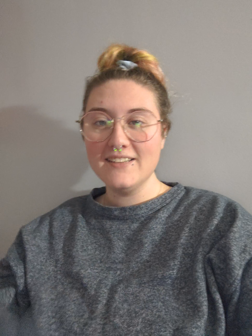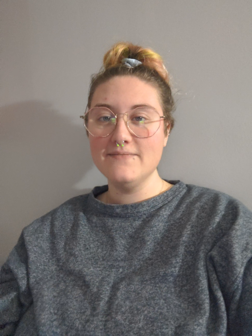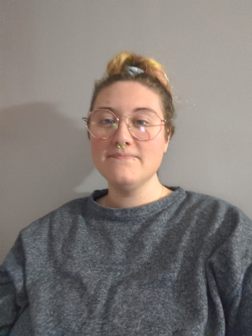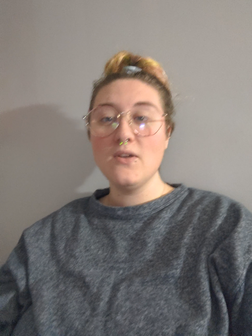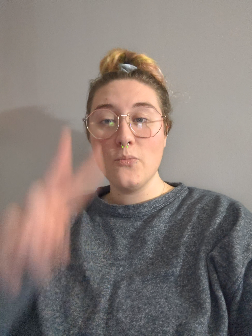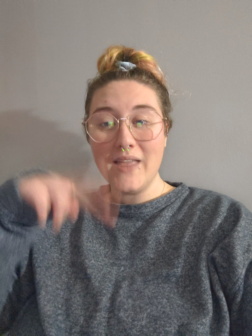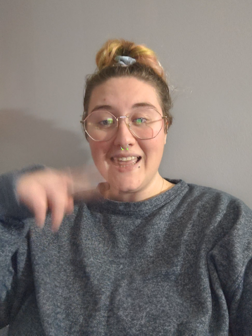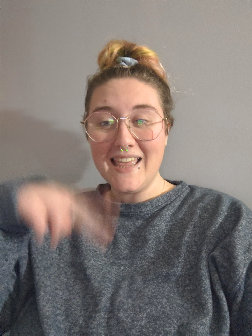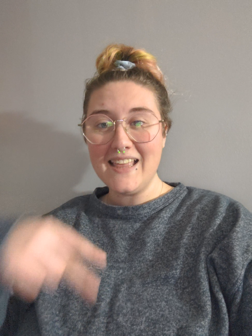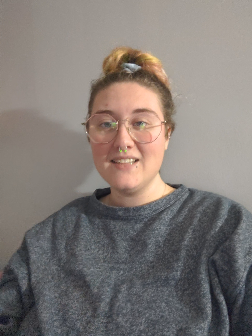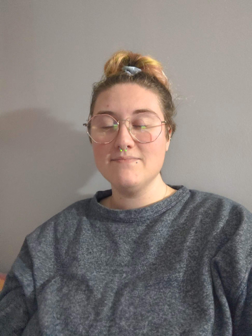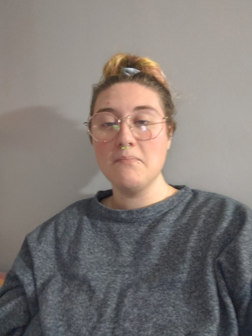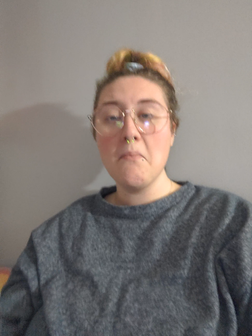read